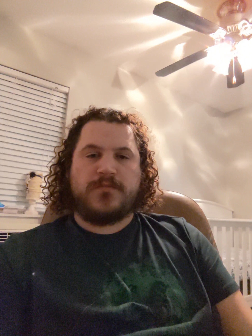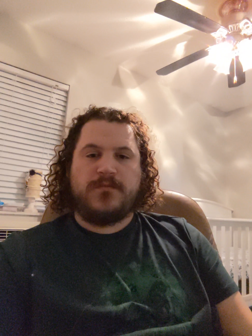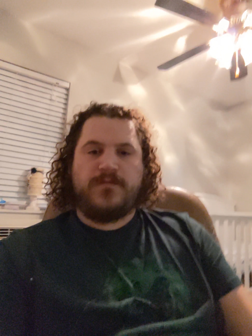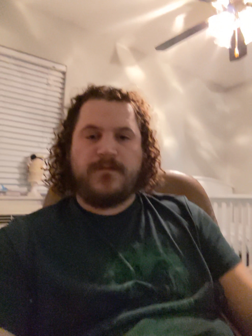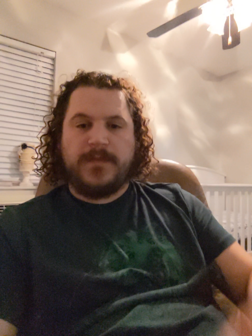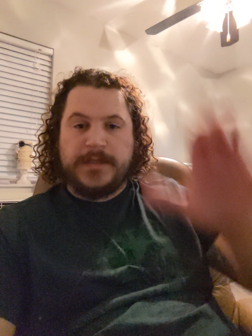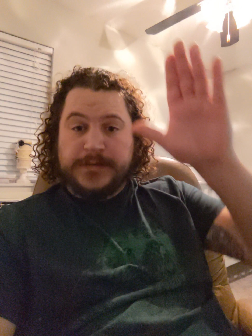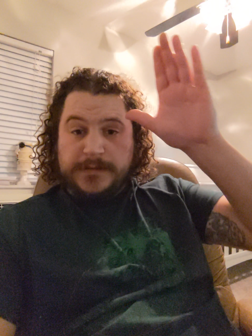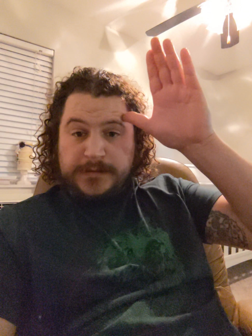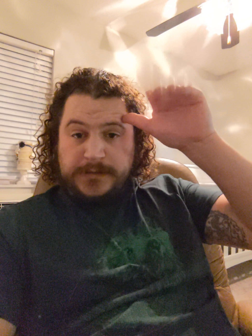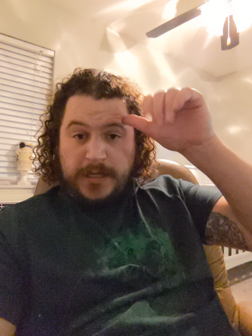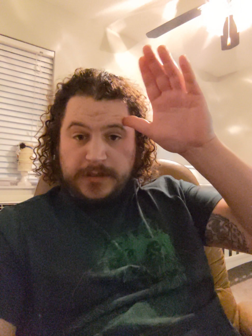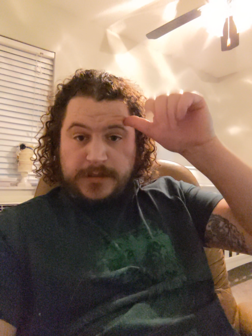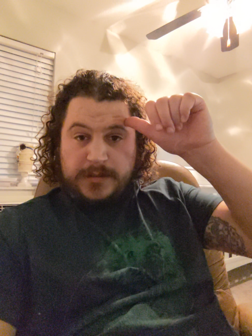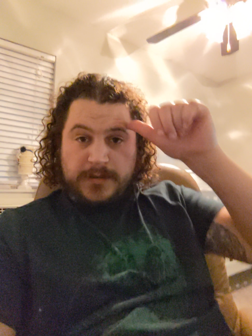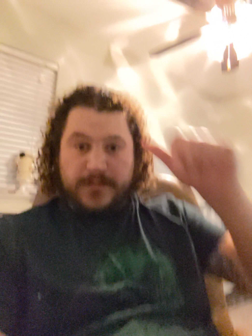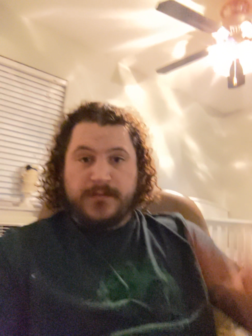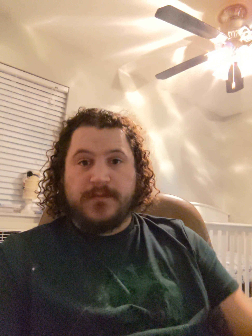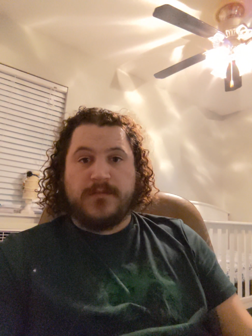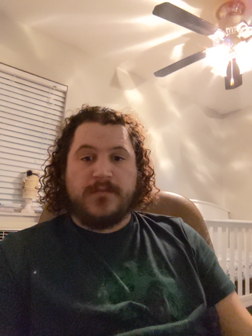donkey